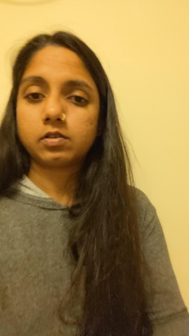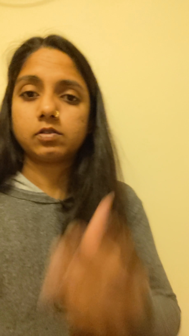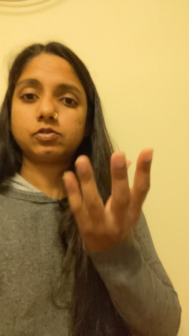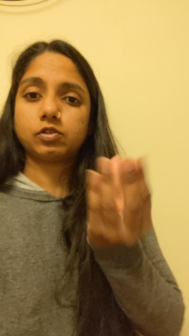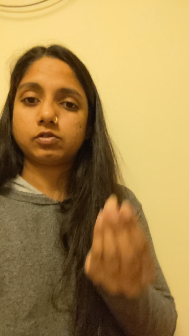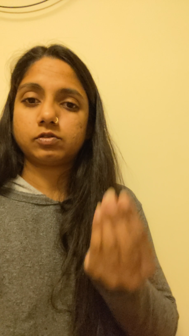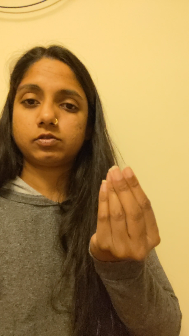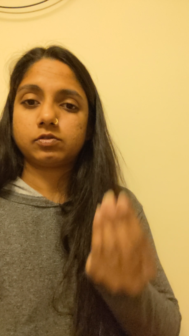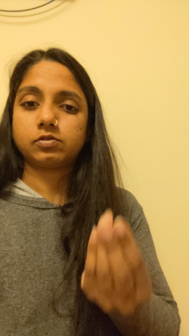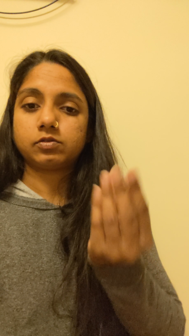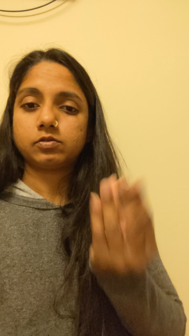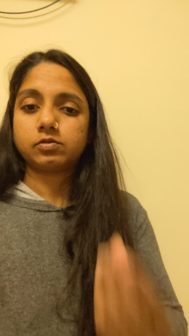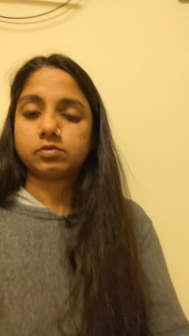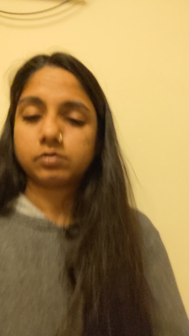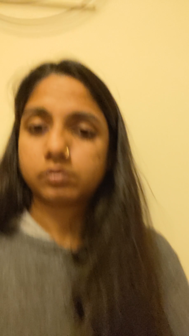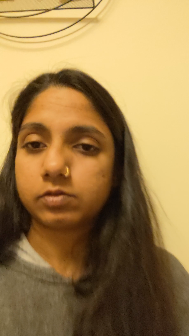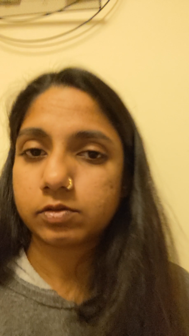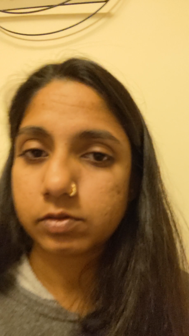gentle